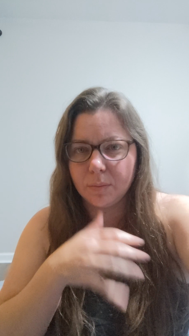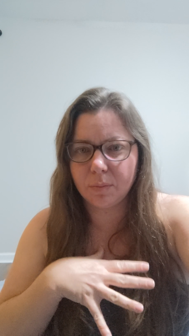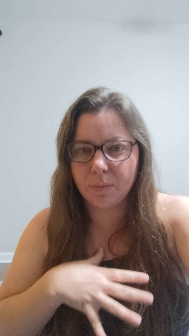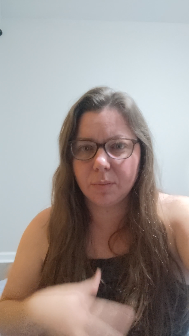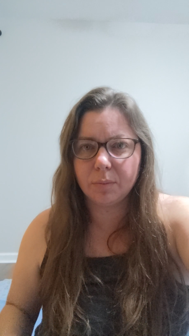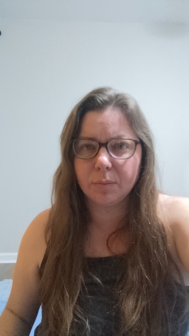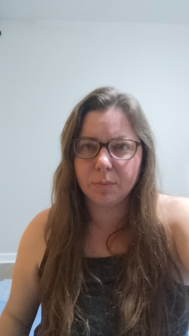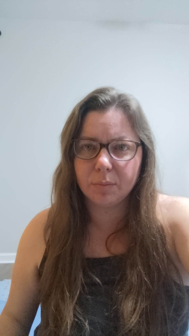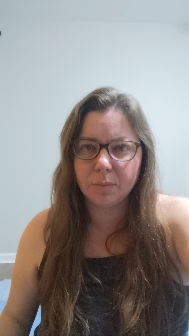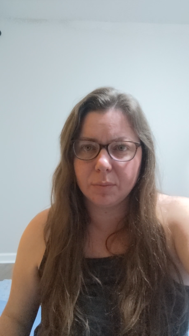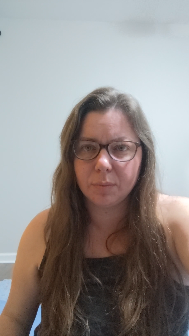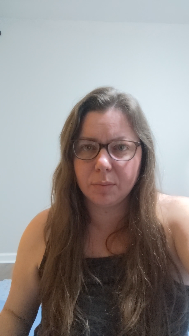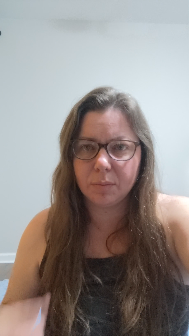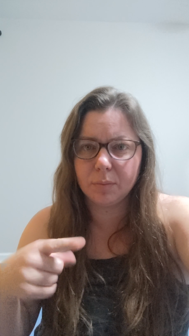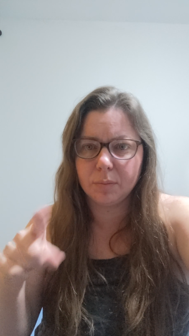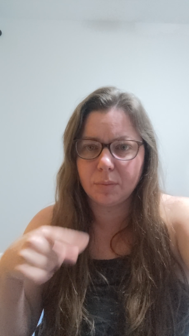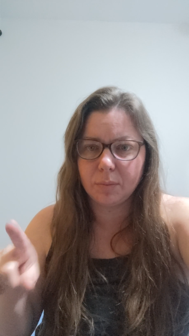knife